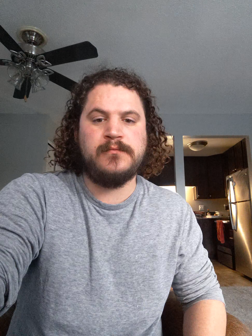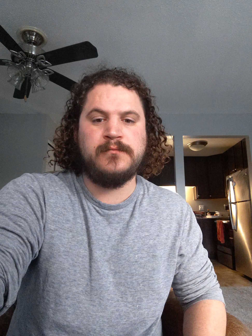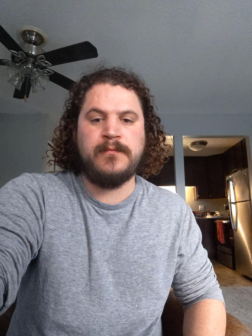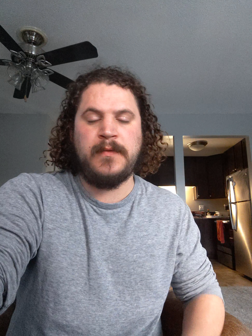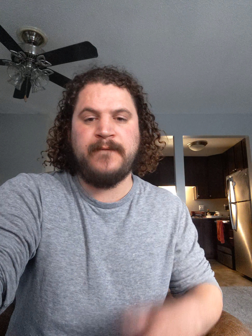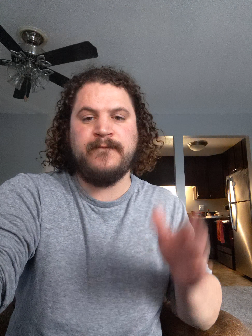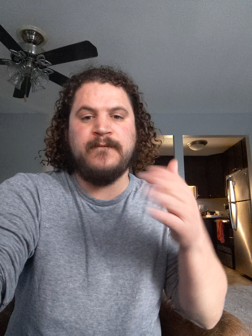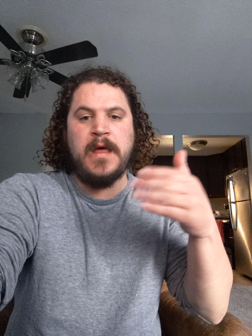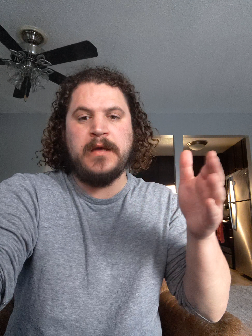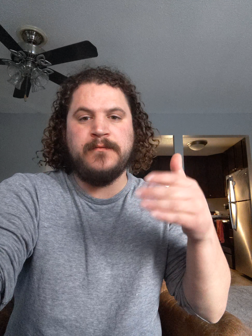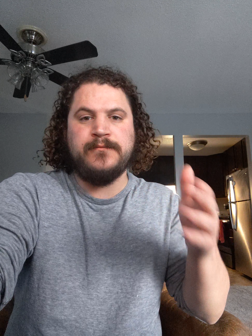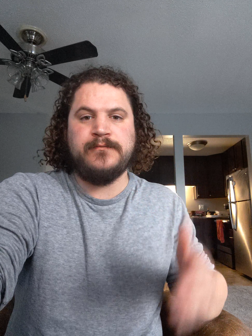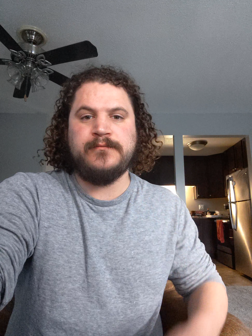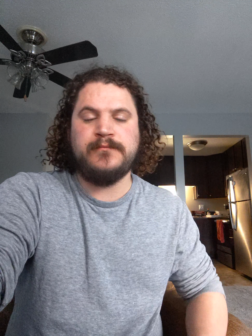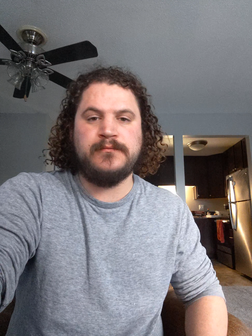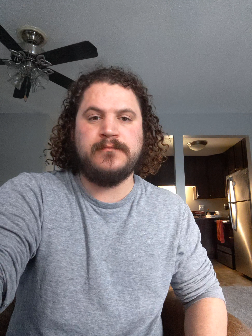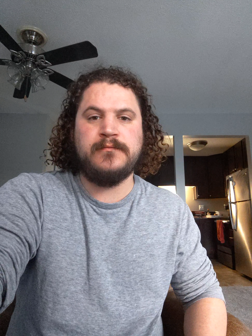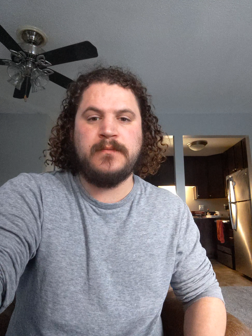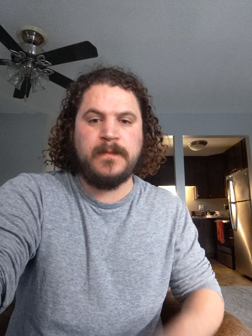flag